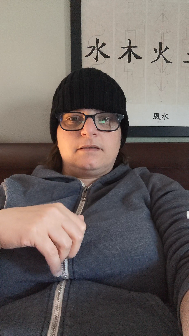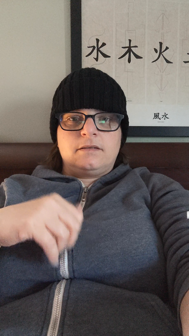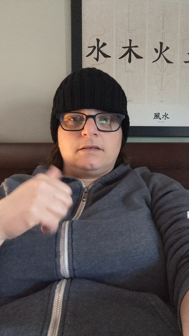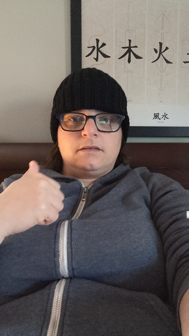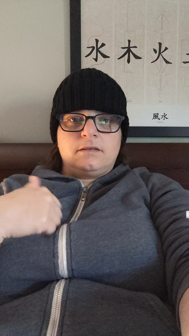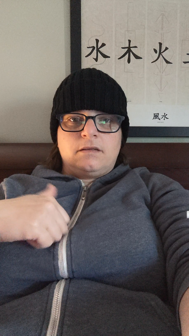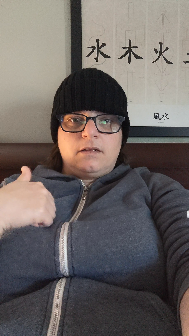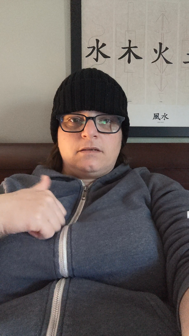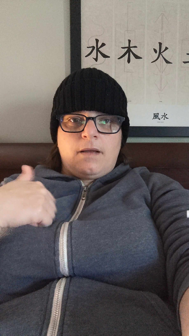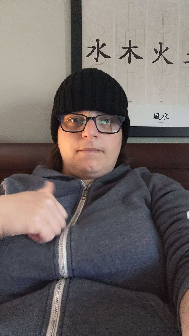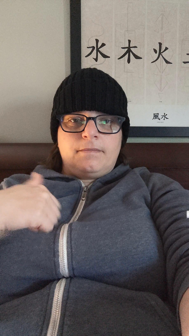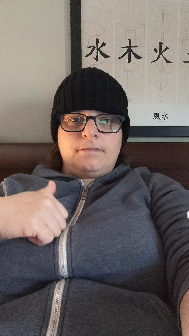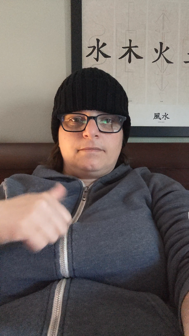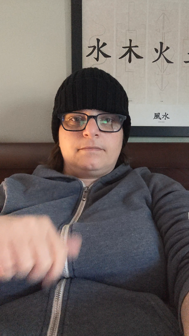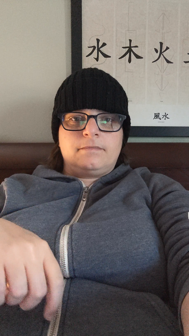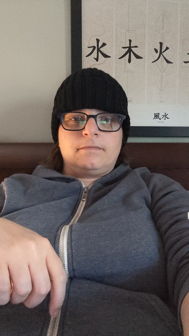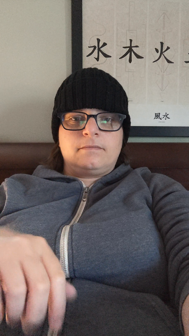bathtub